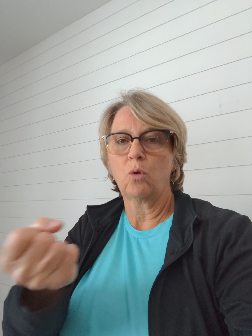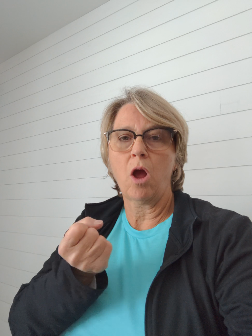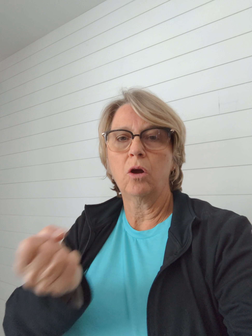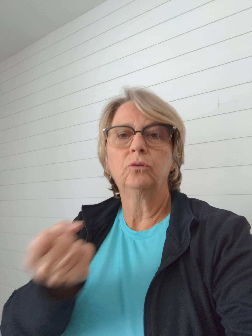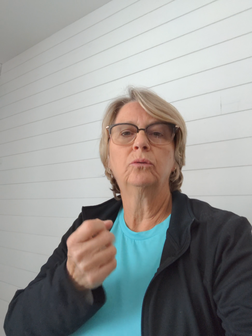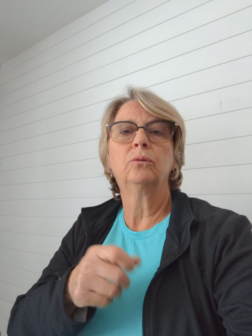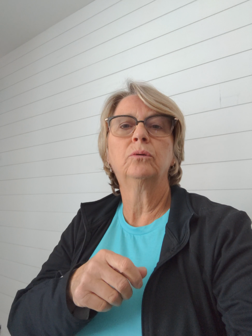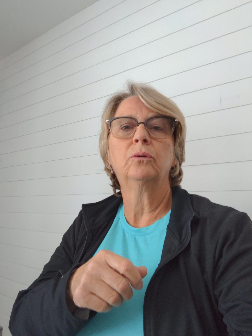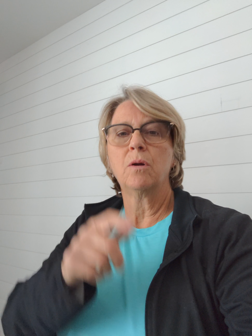drawer